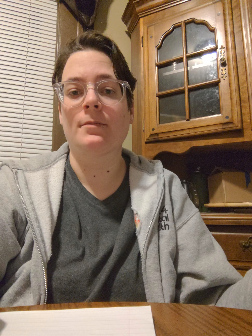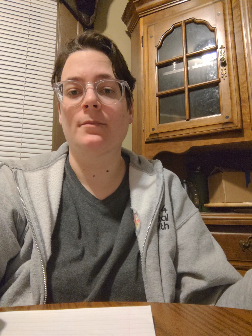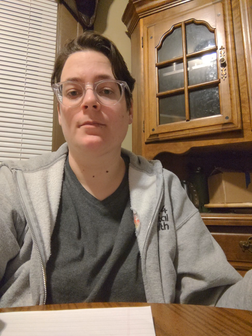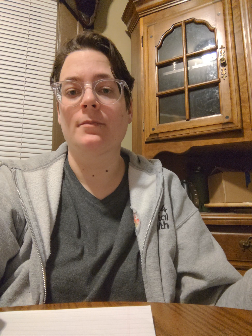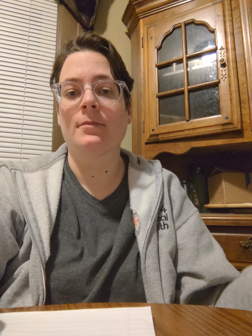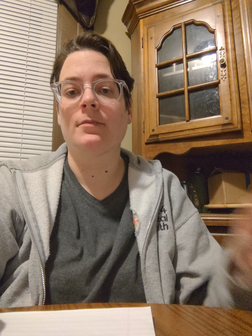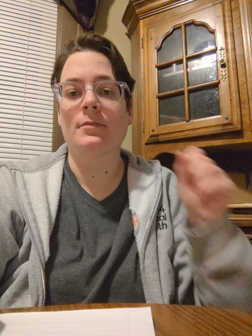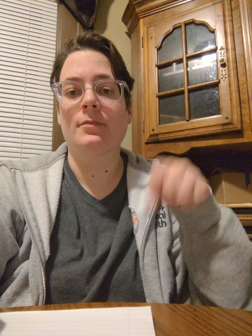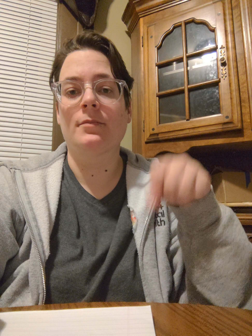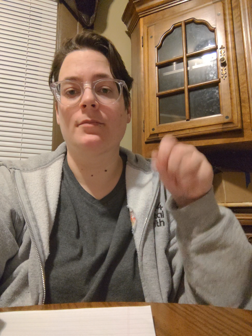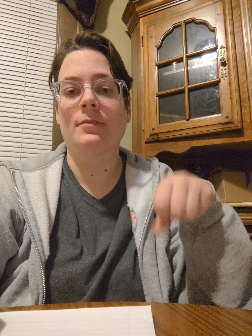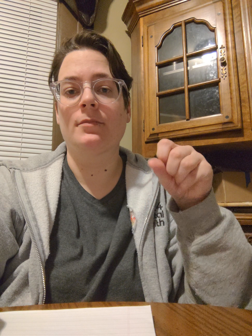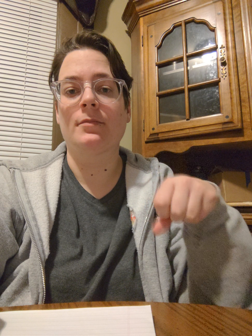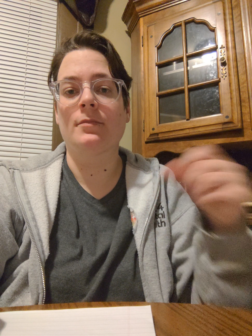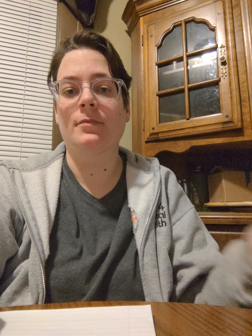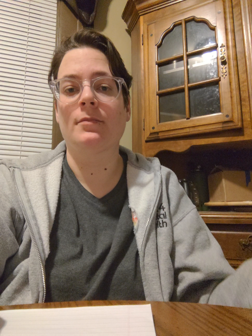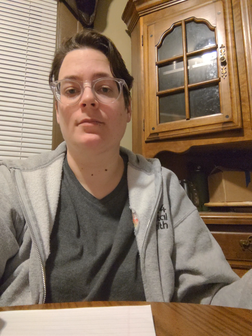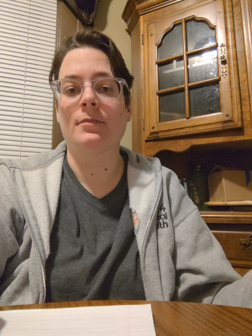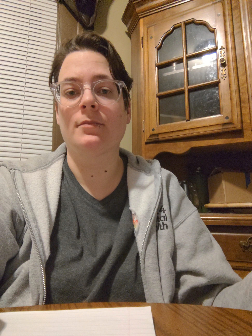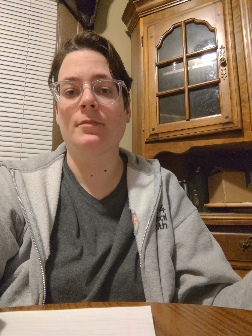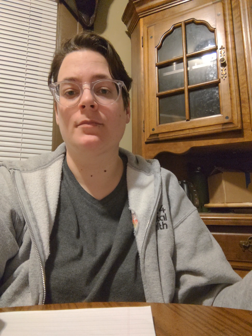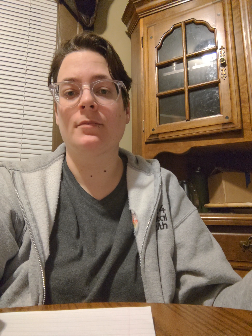yes